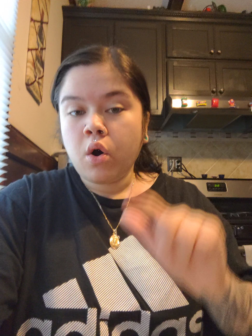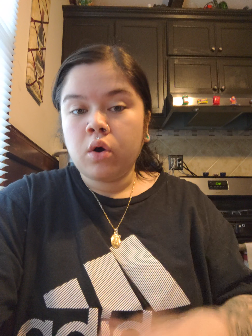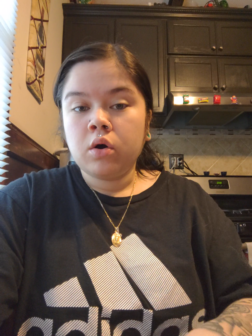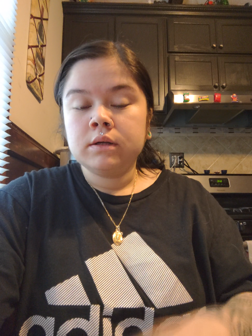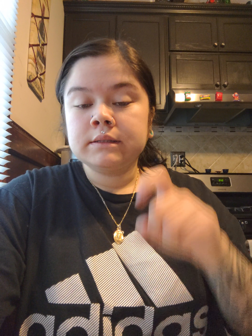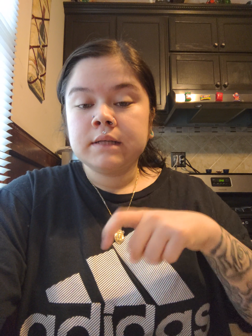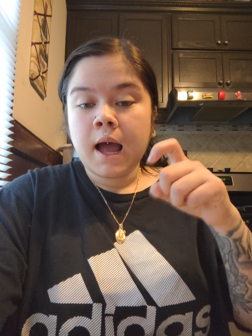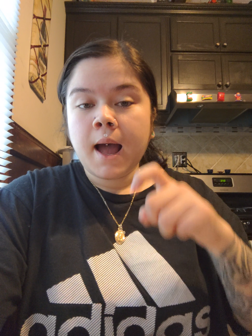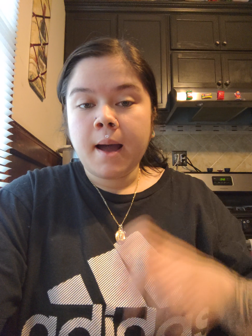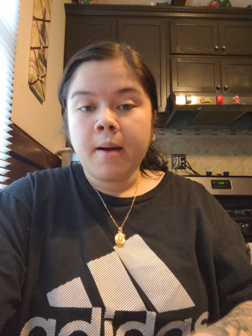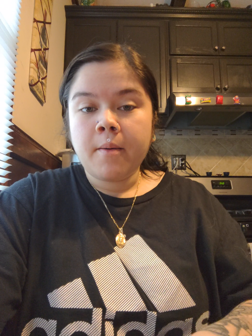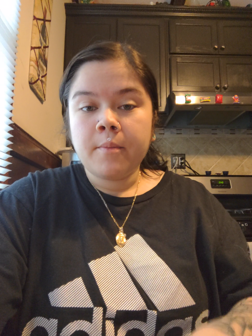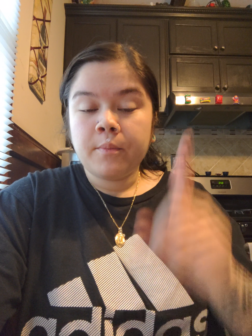time